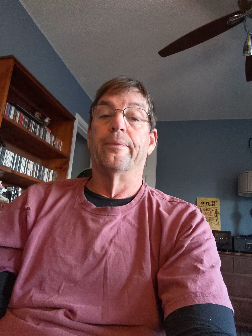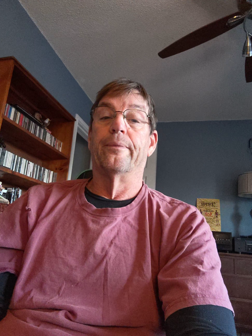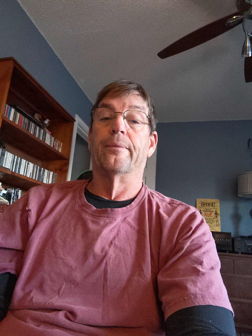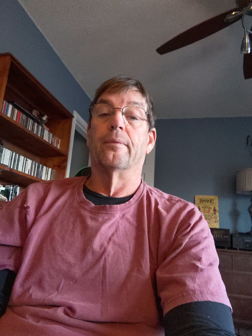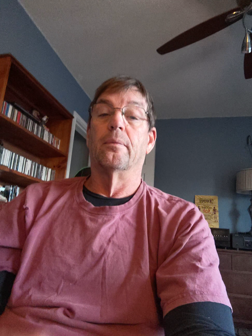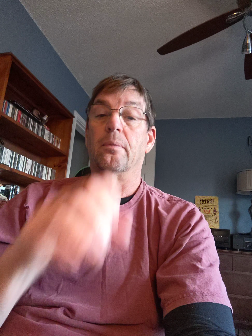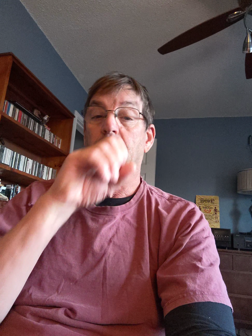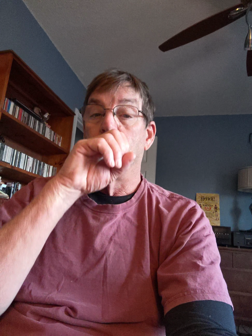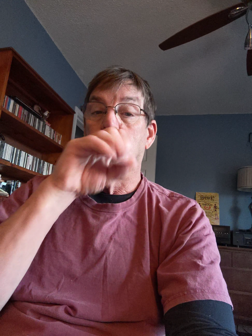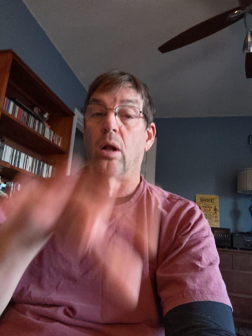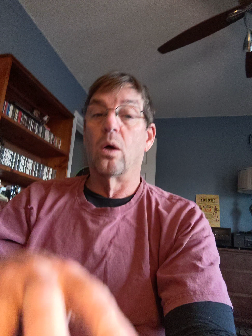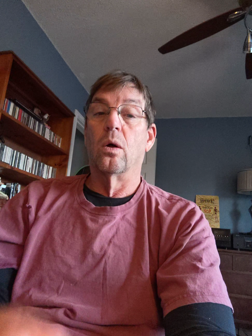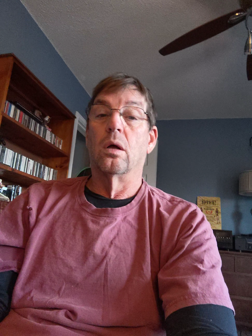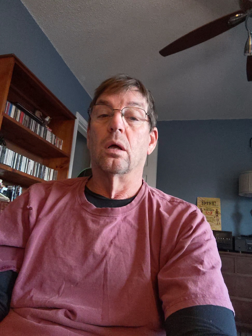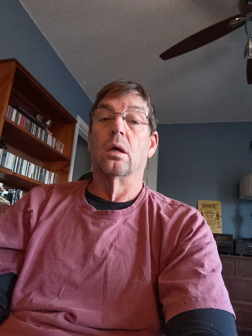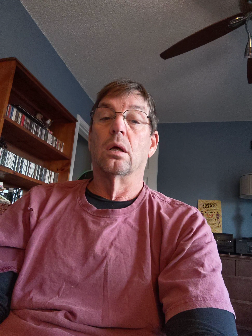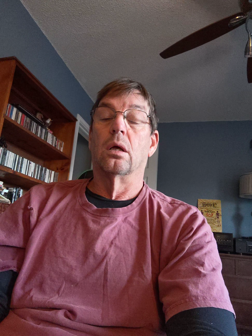blow